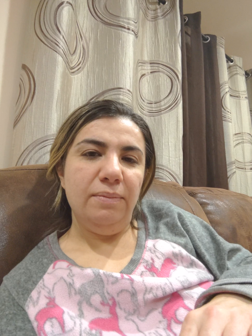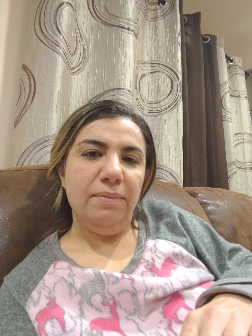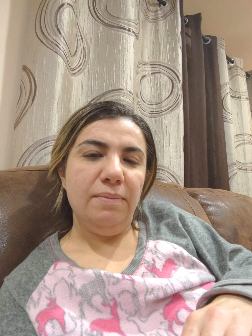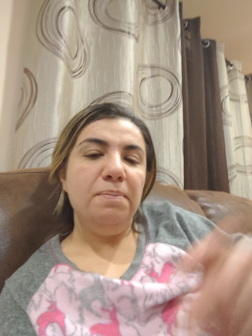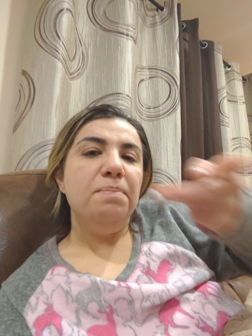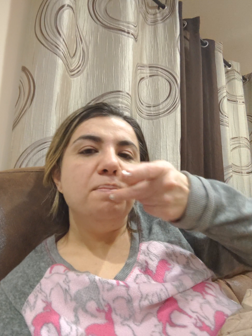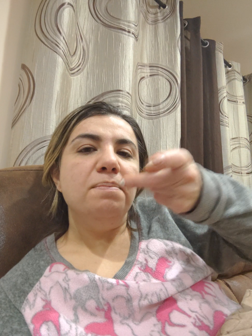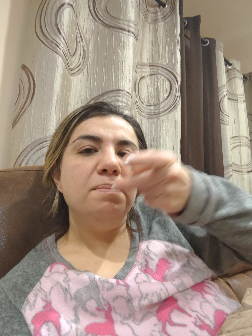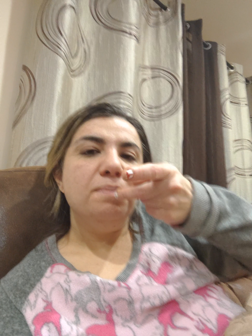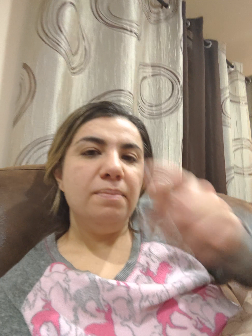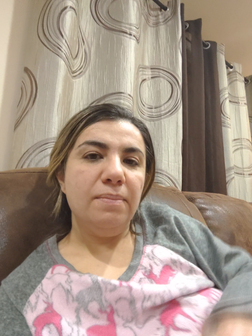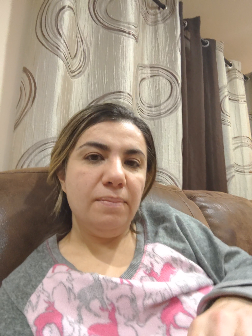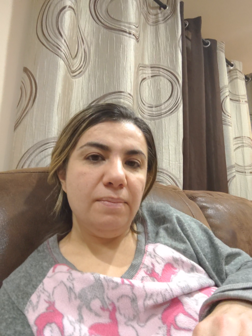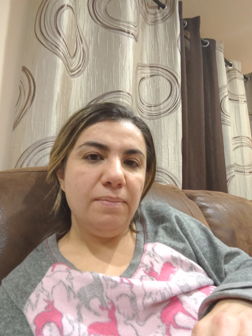pizza